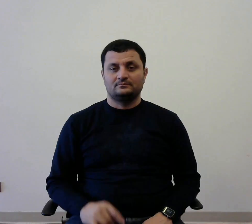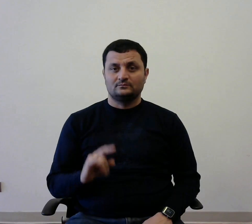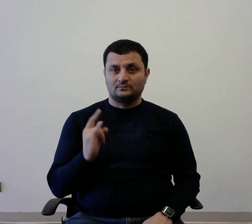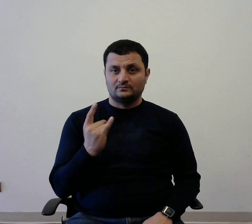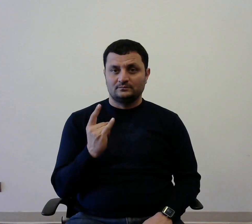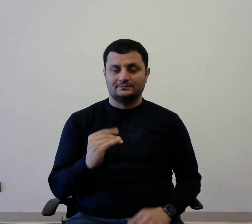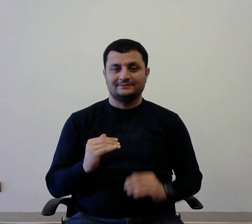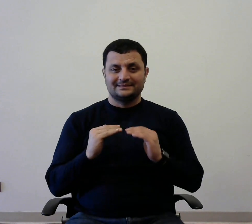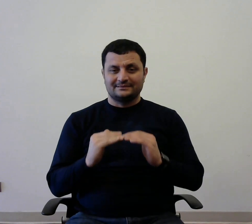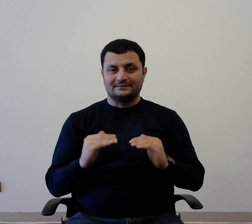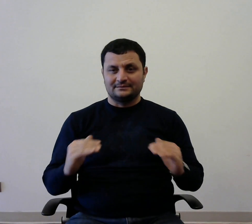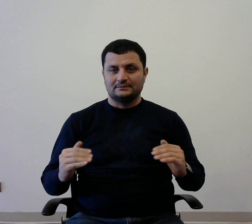uşaq